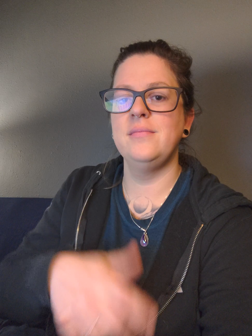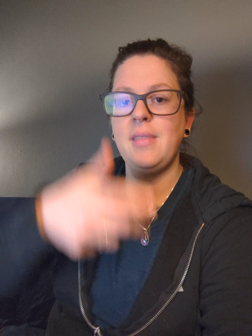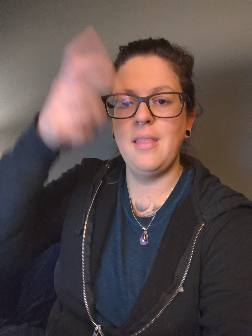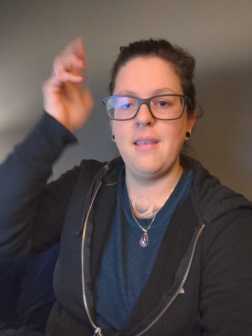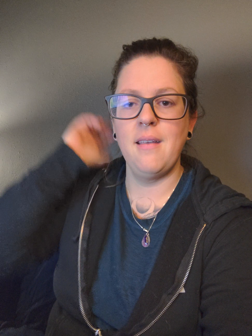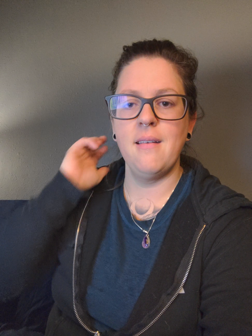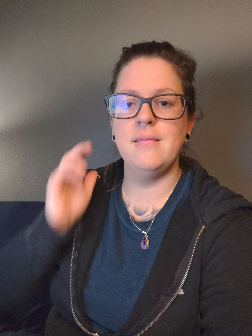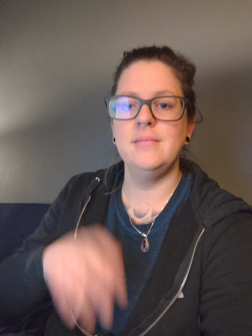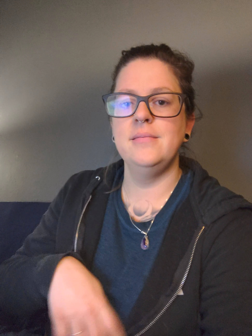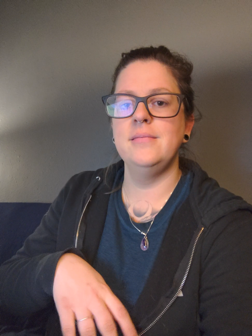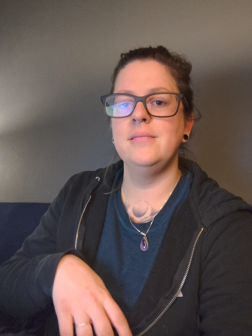lion